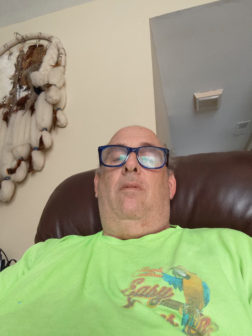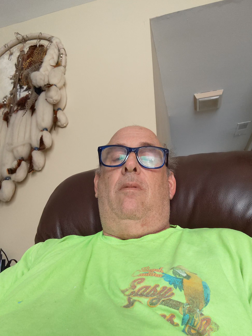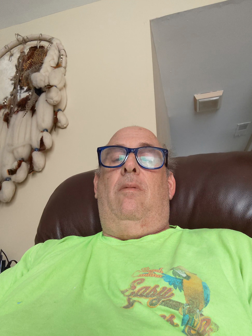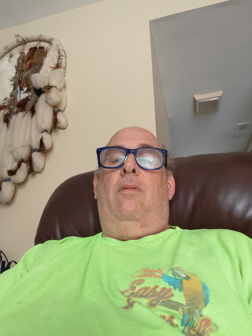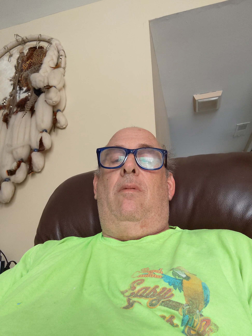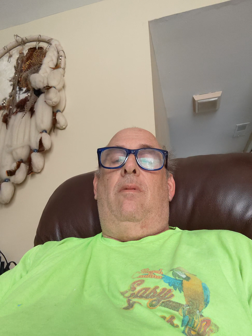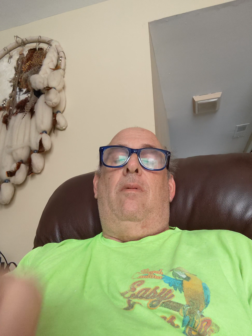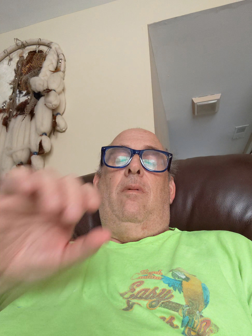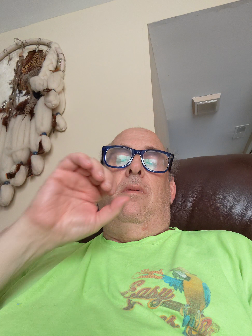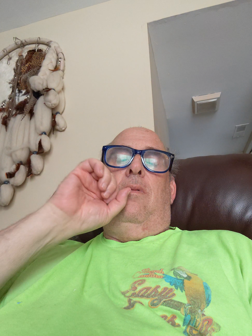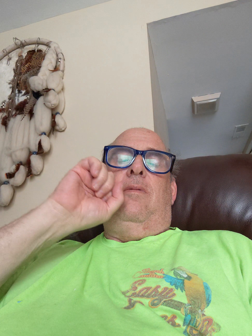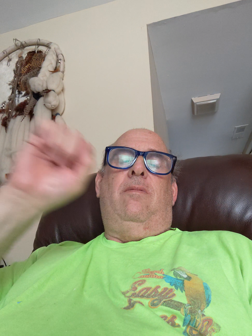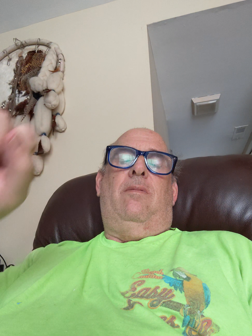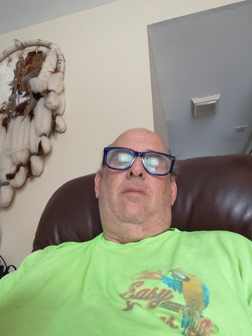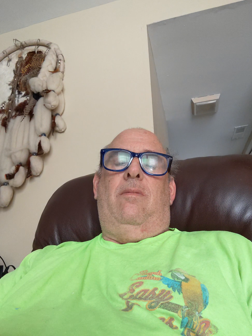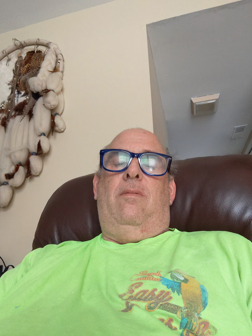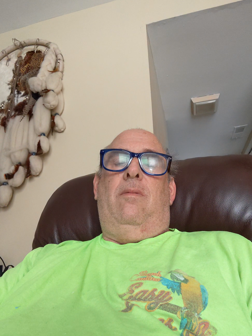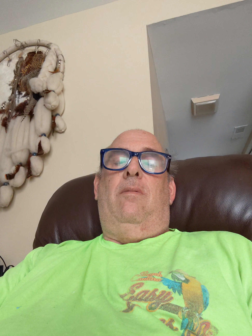carrot